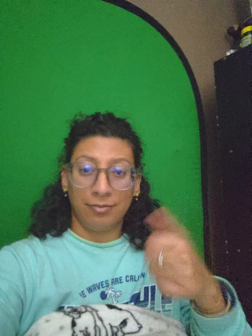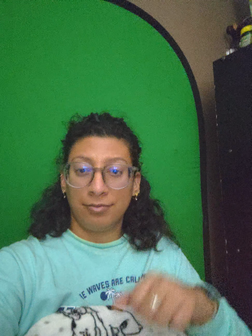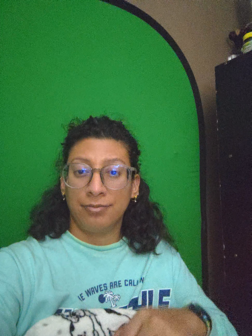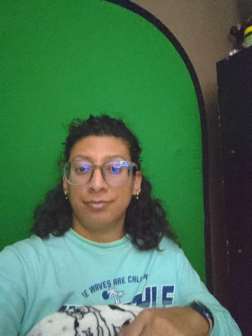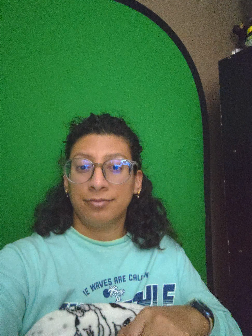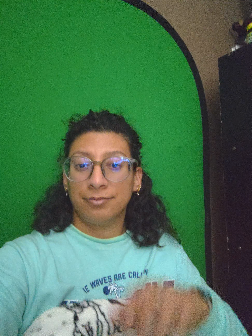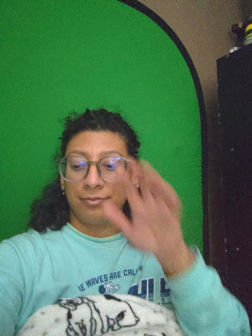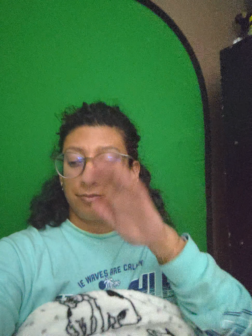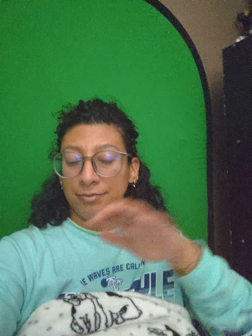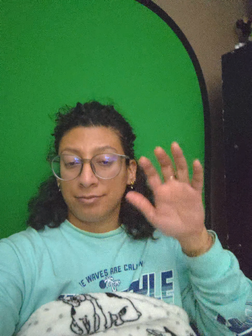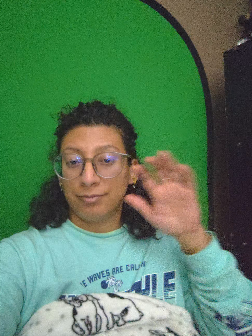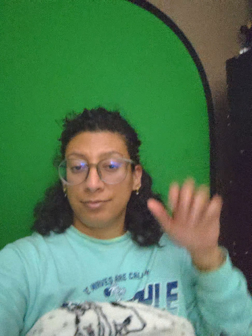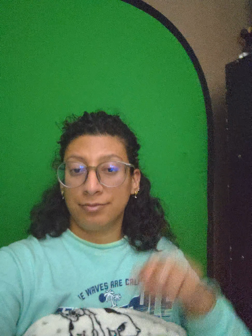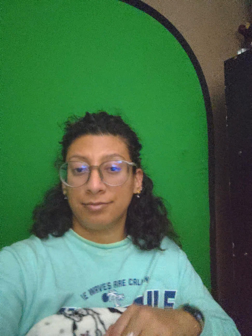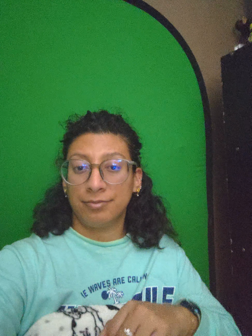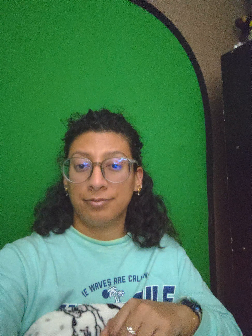cloud